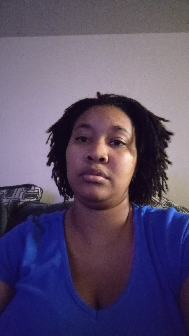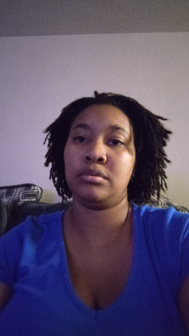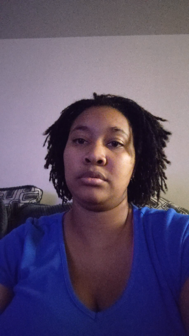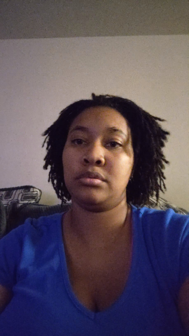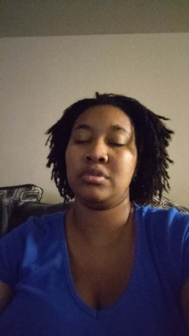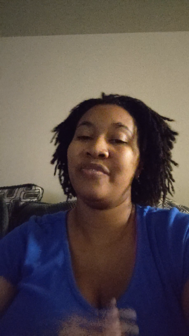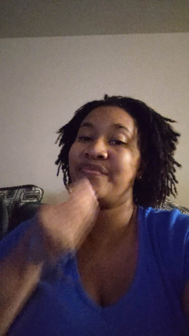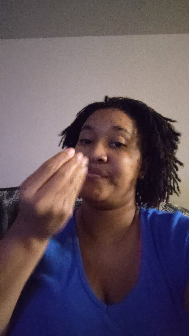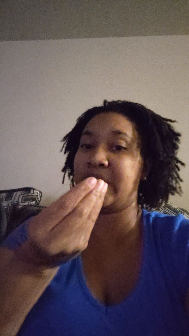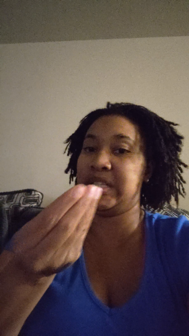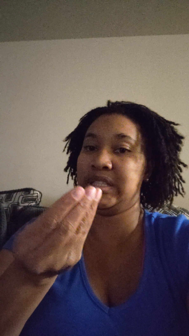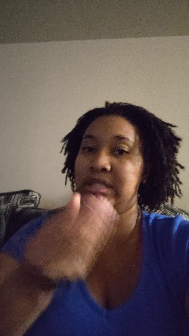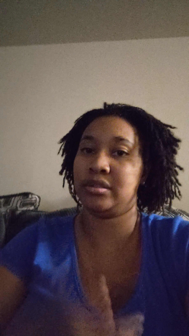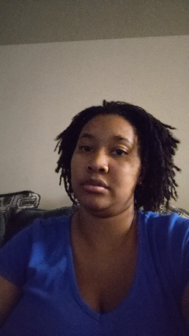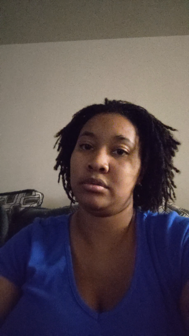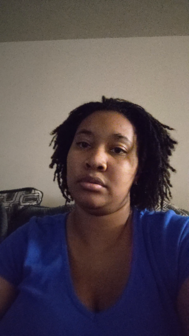feed